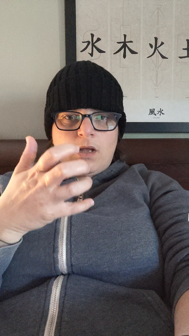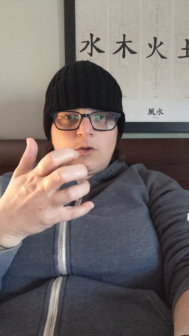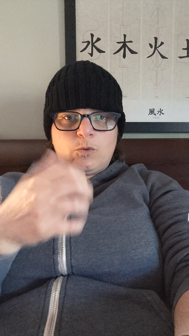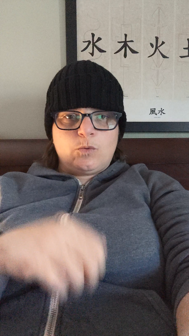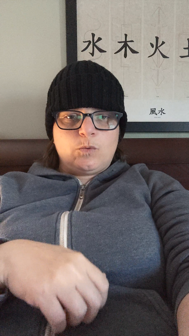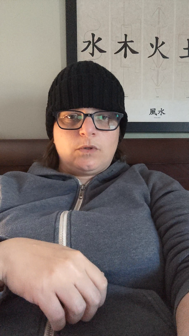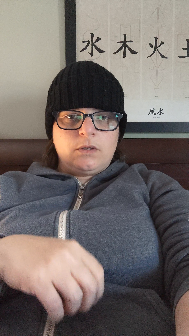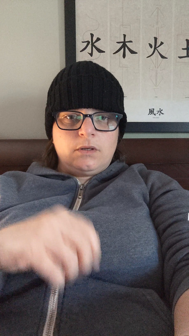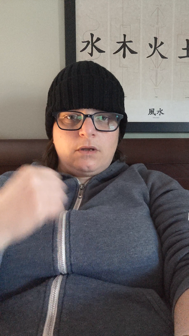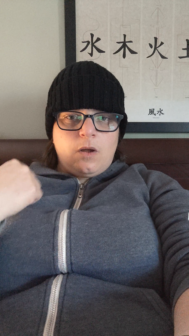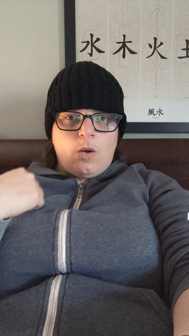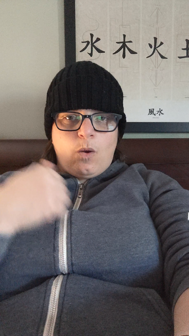coats